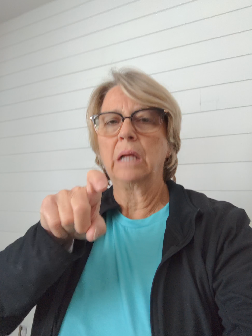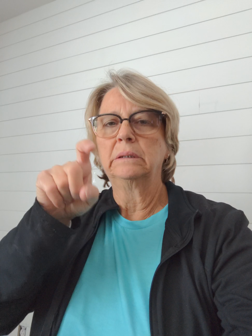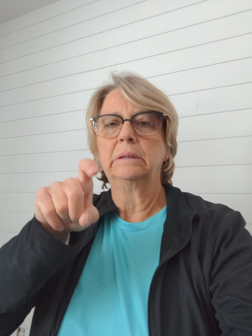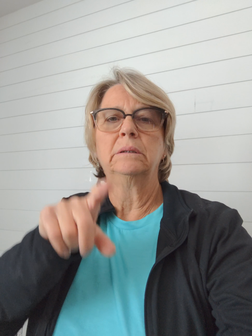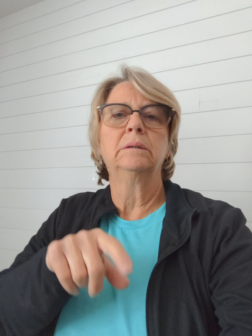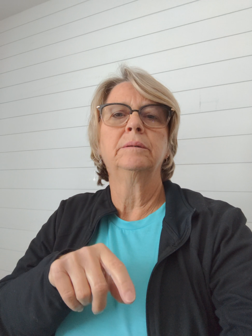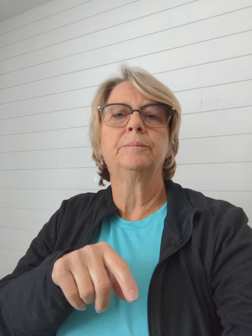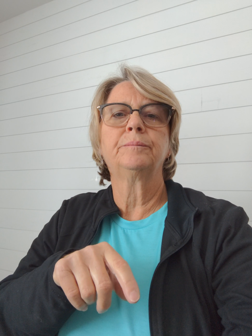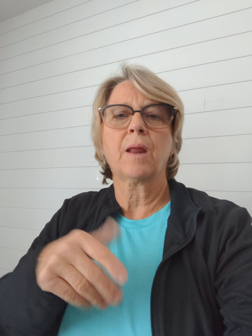closet